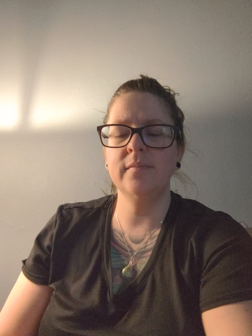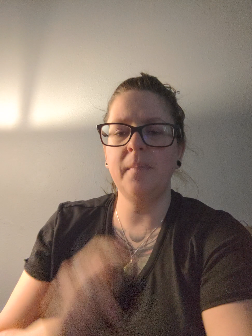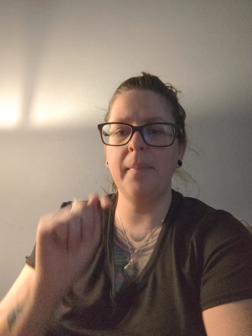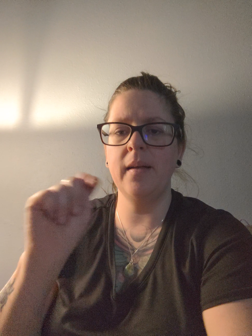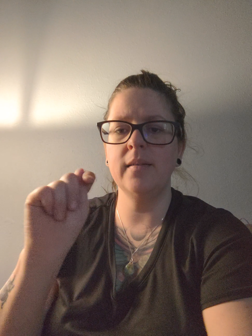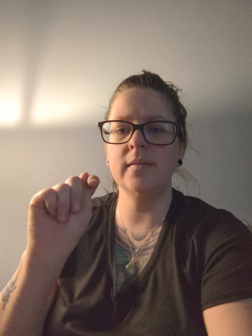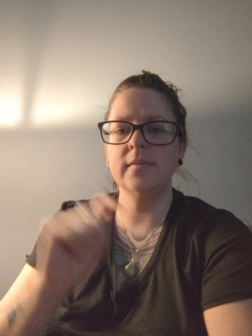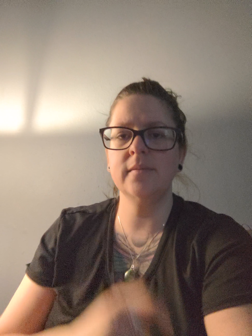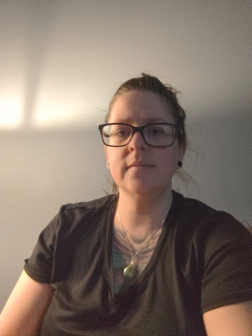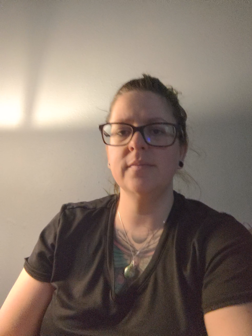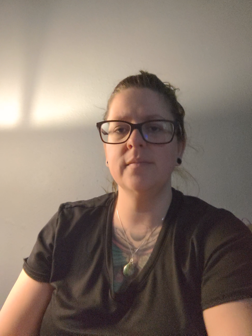potty